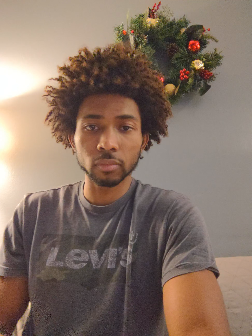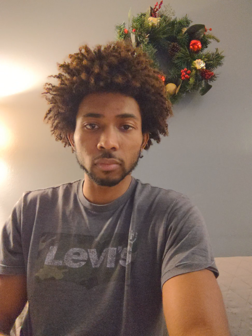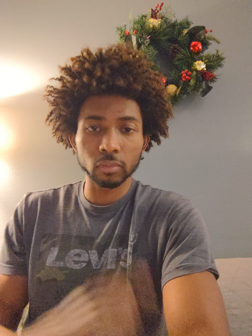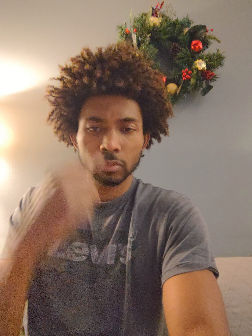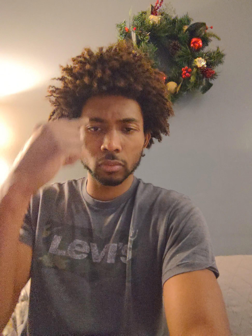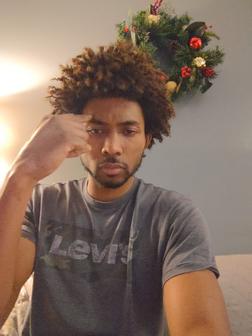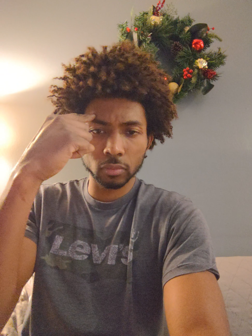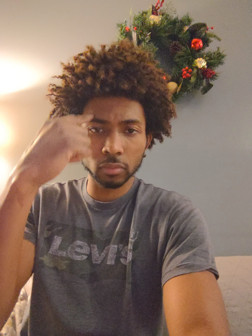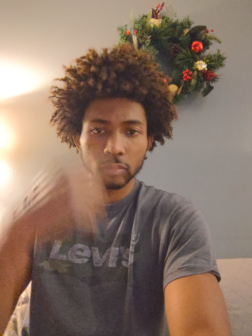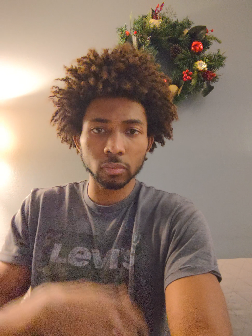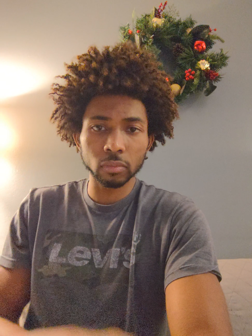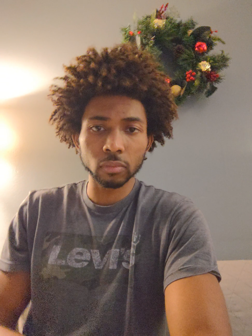think